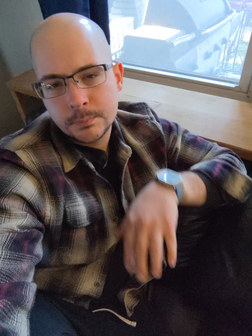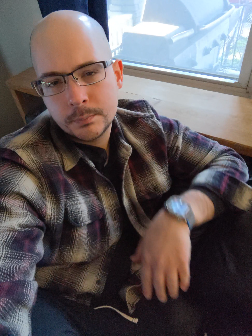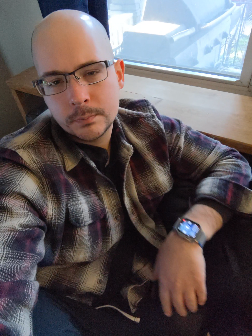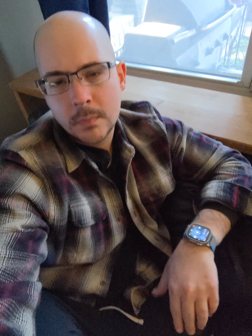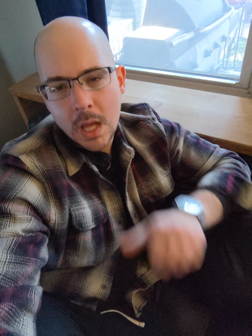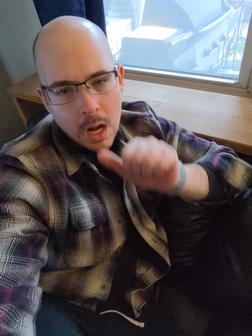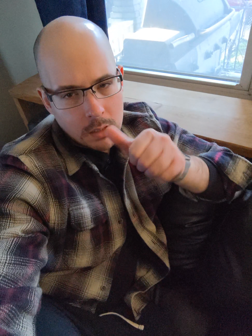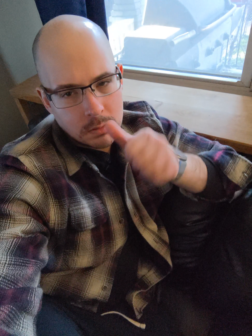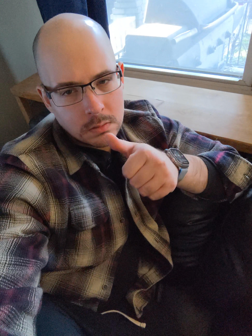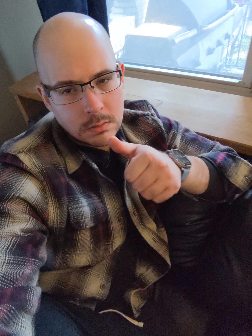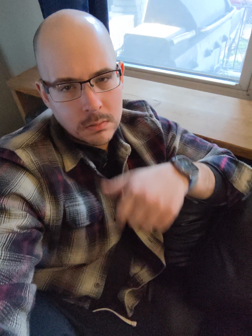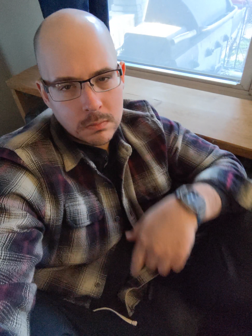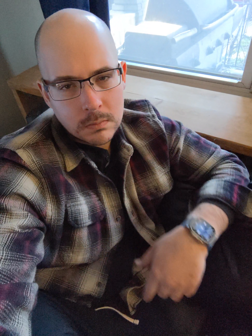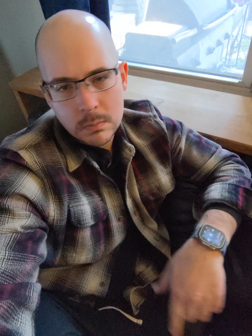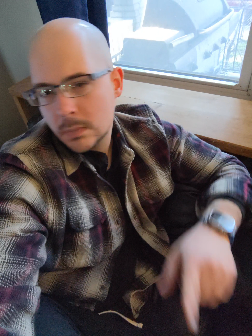nuts